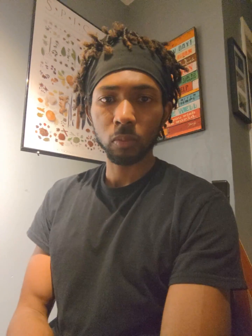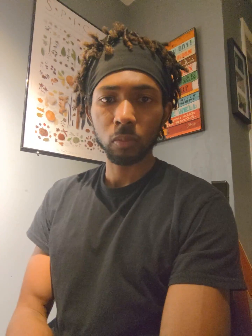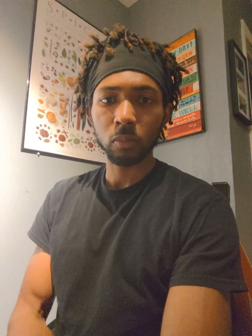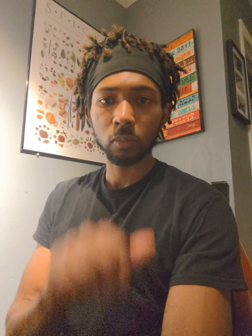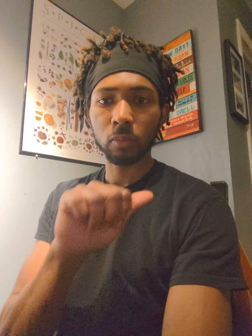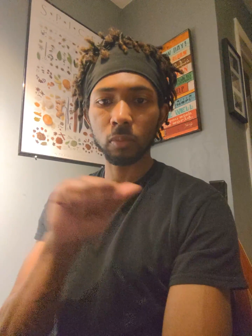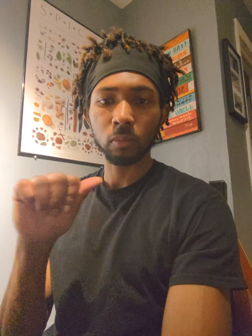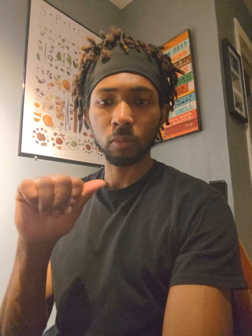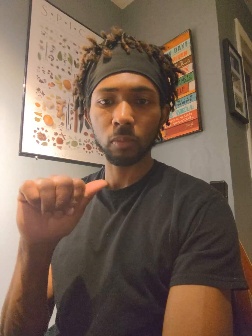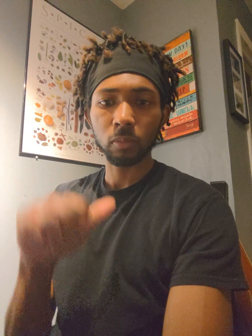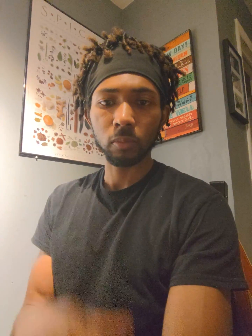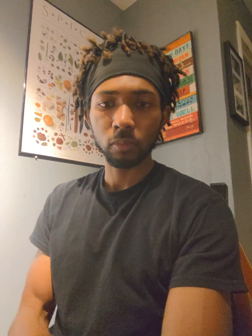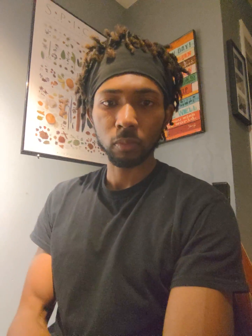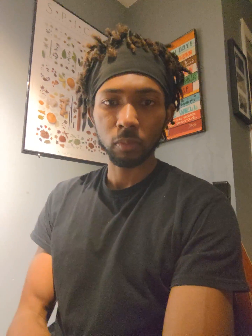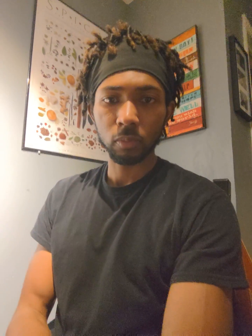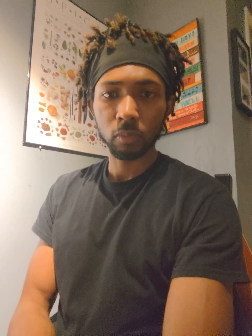a